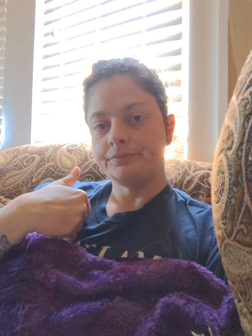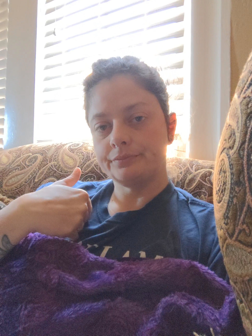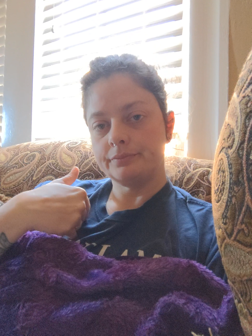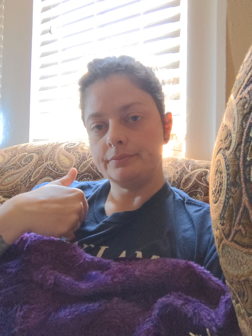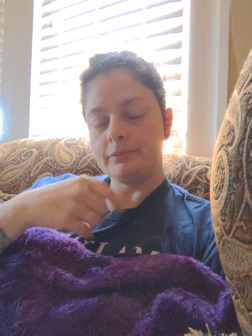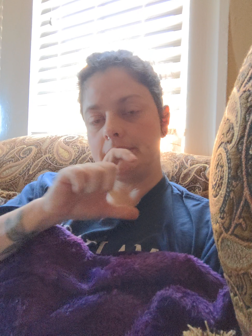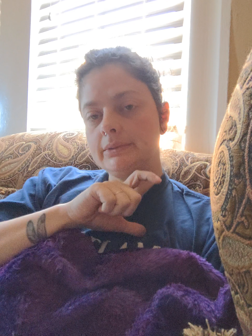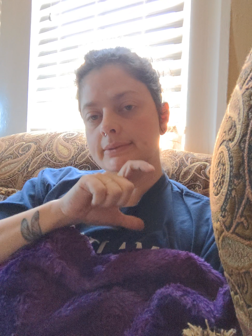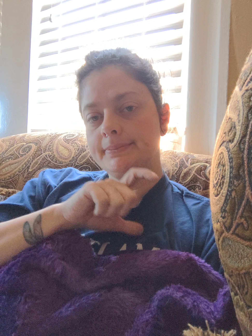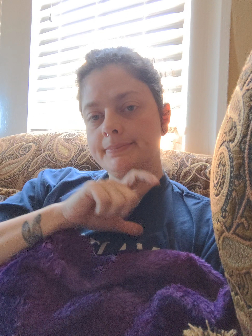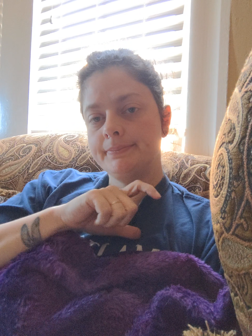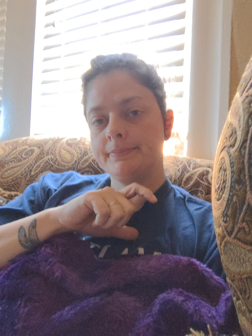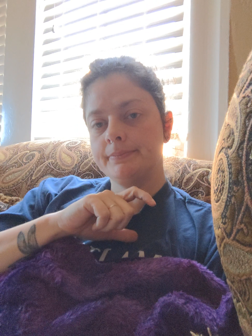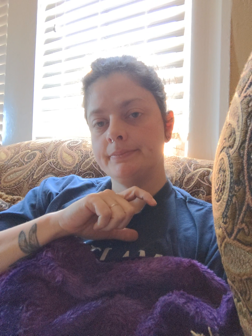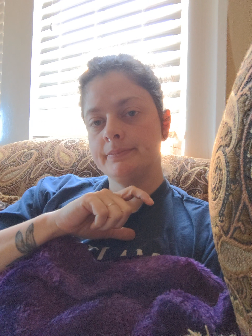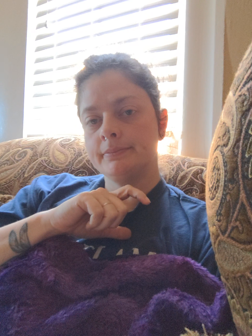police